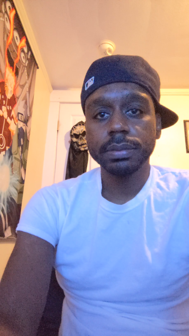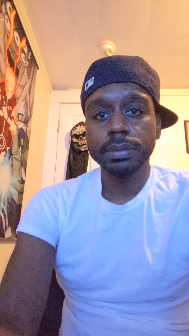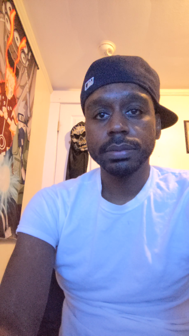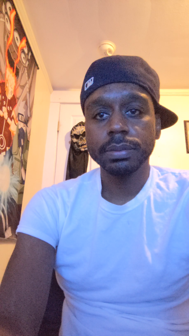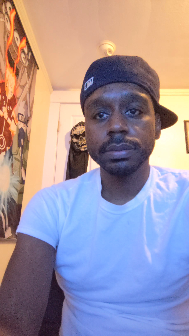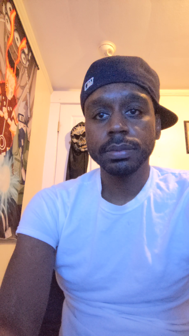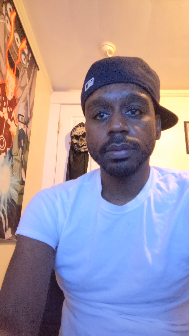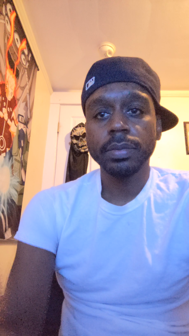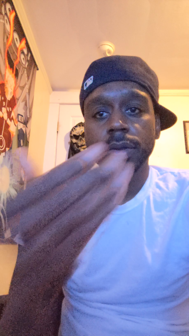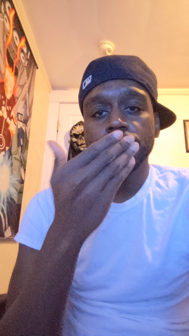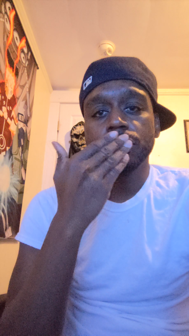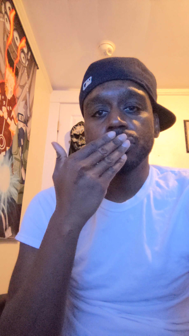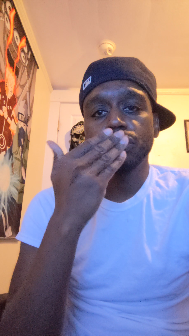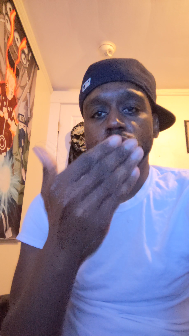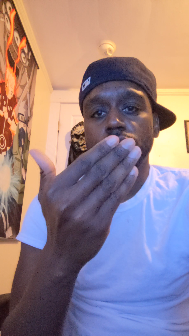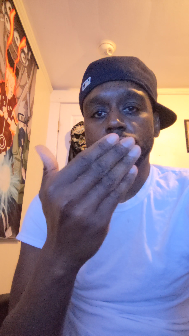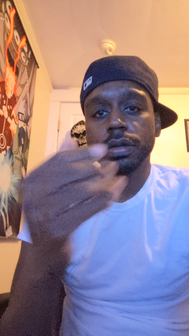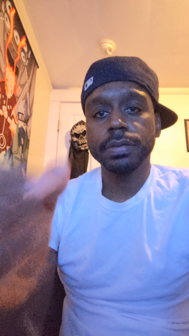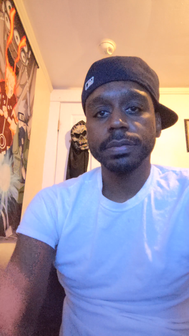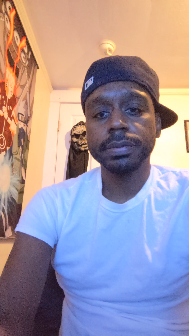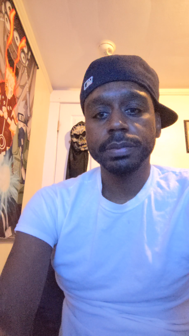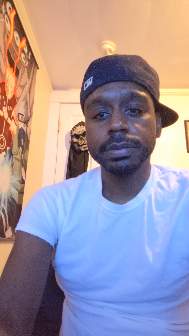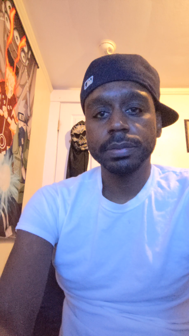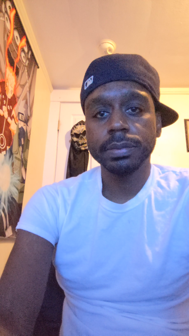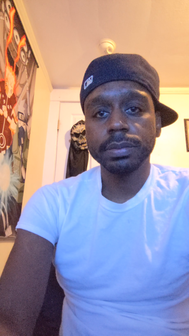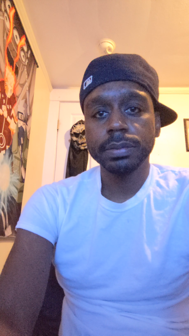good